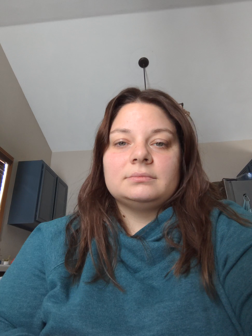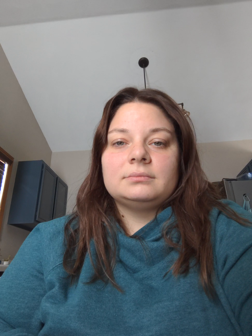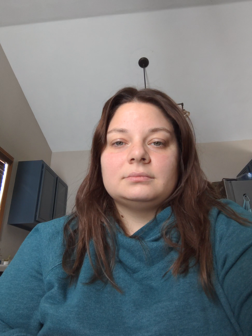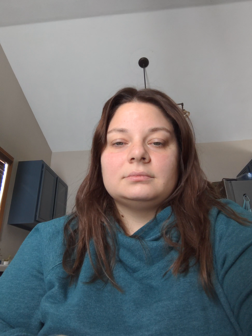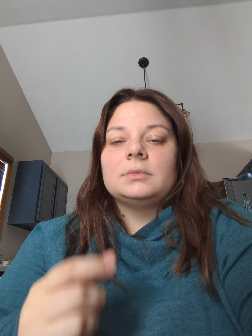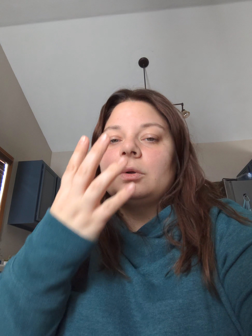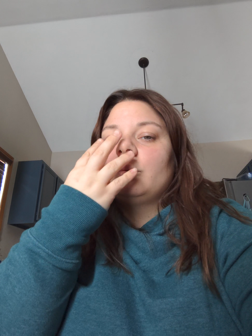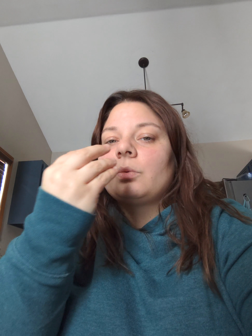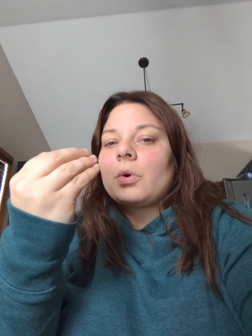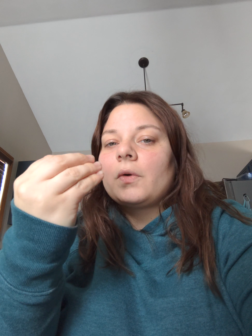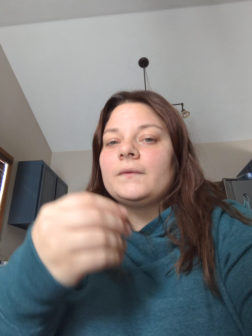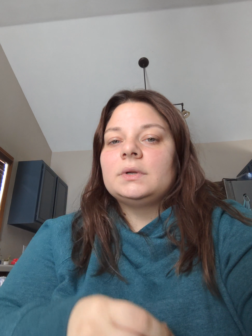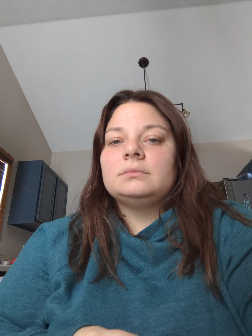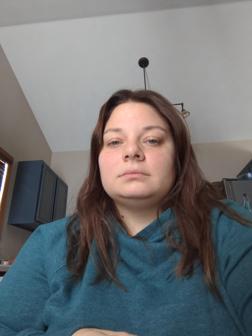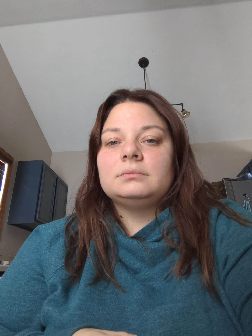wolf